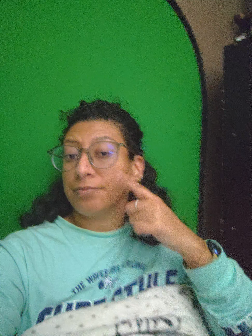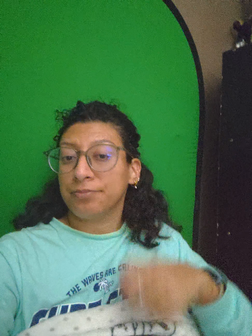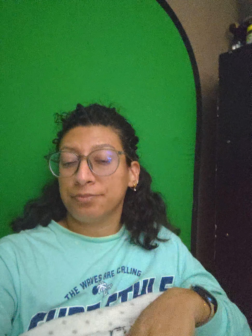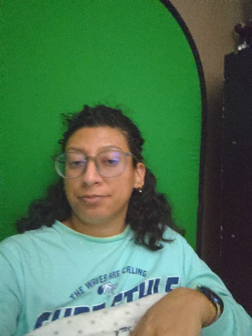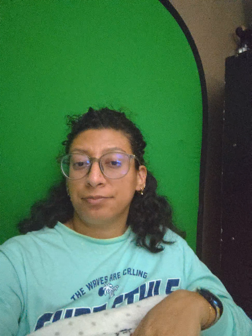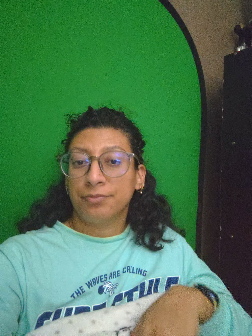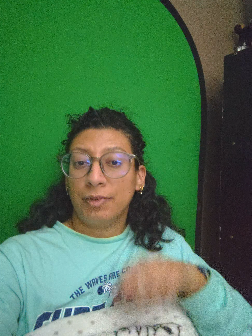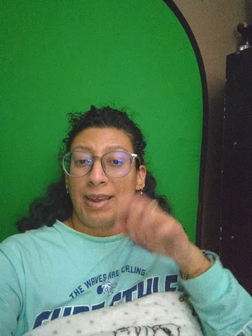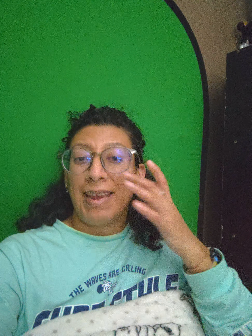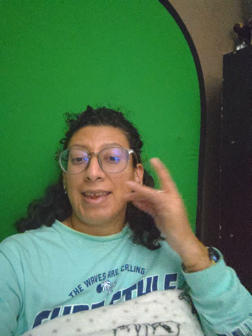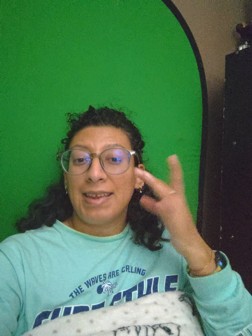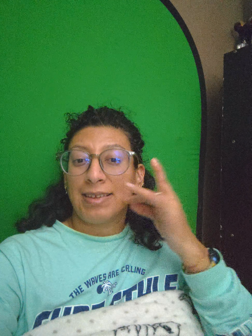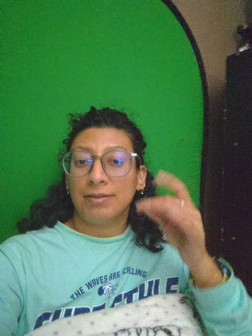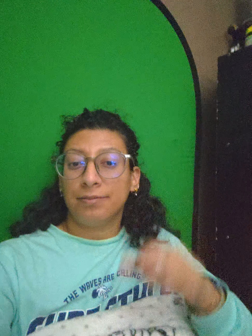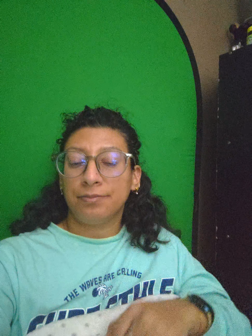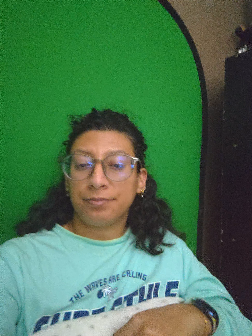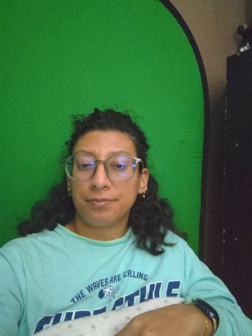cat